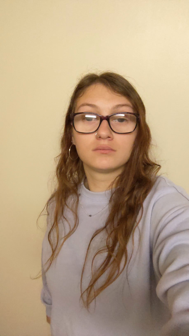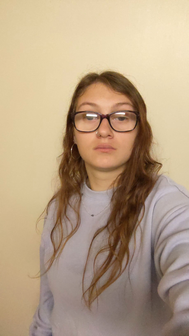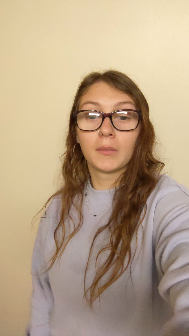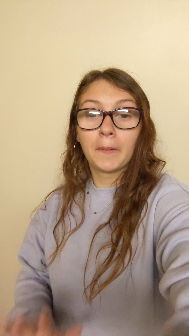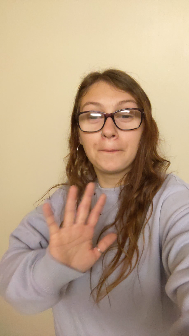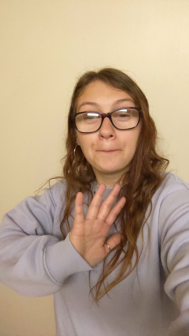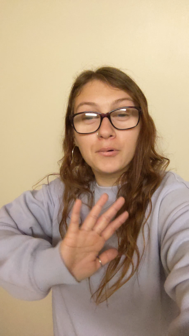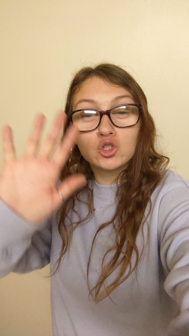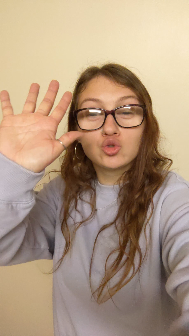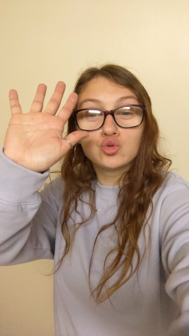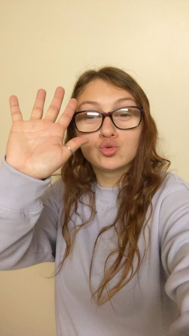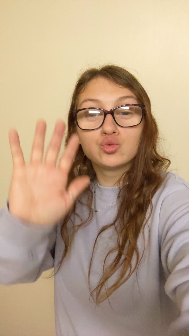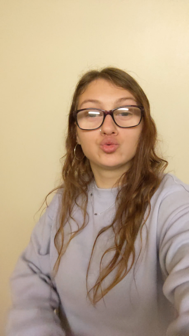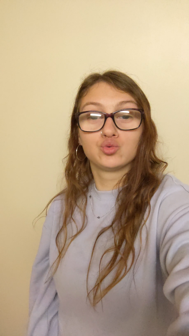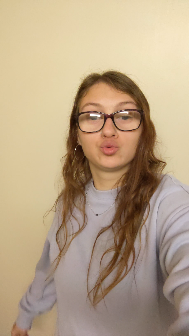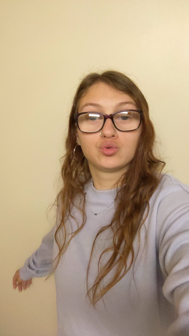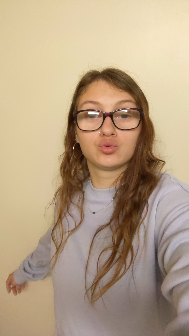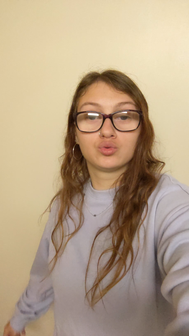push